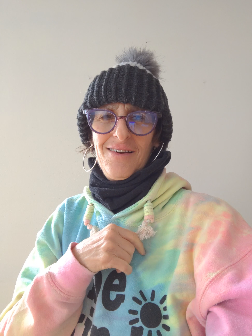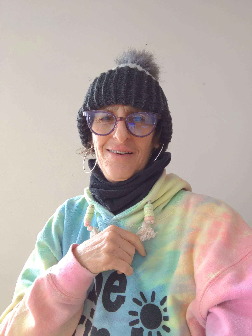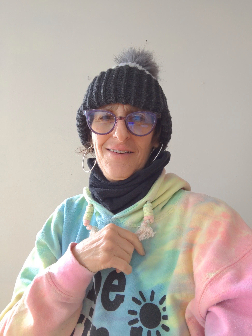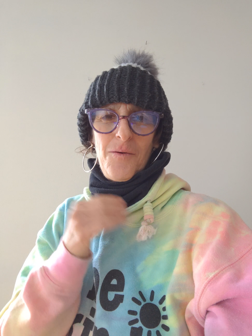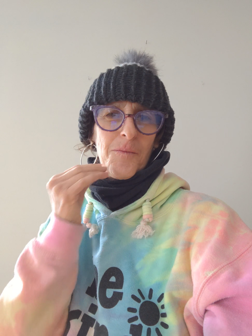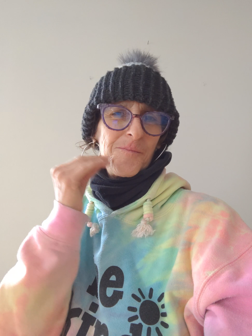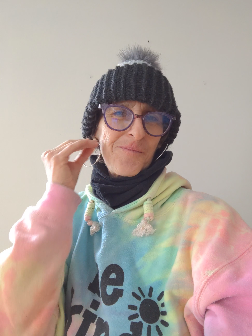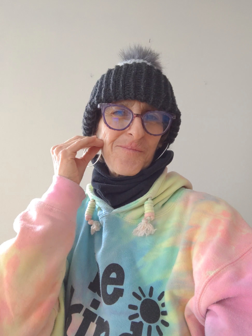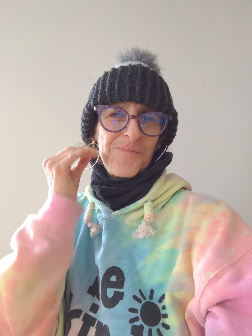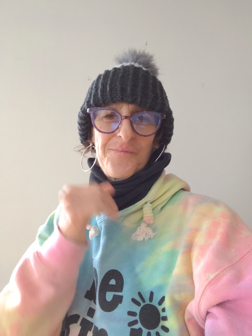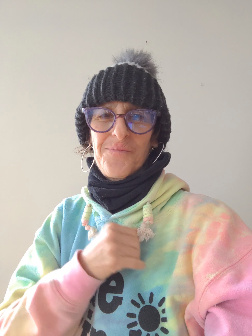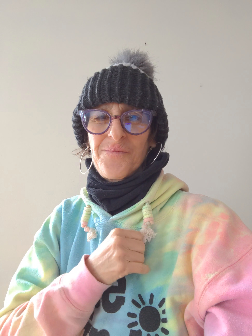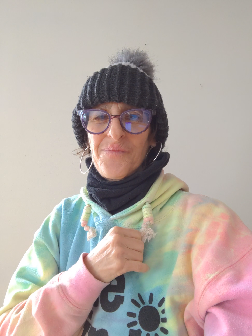home